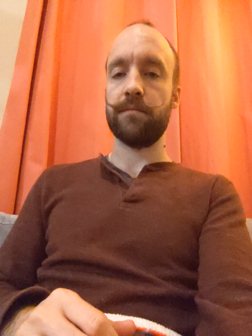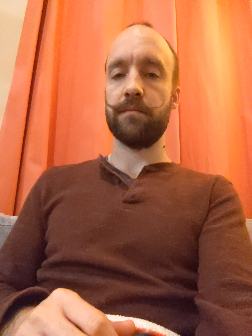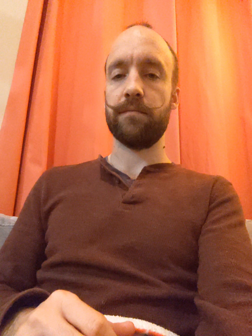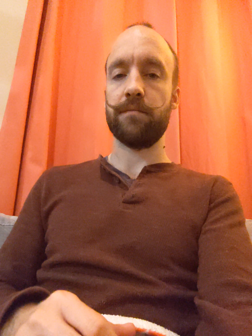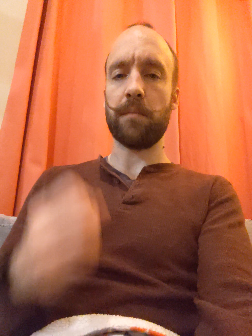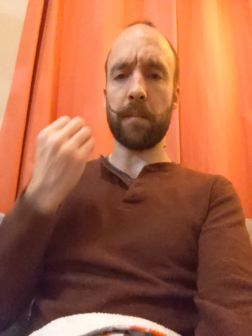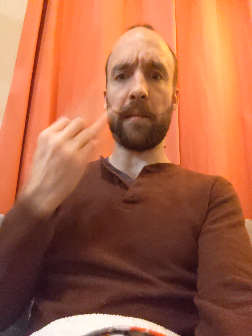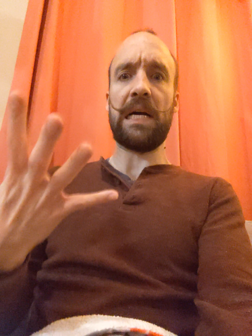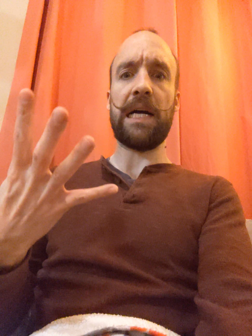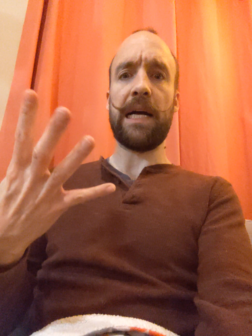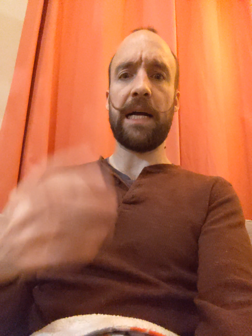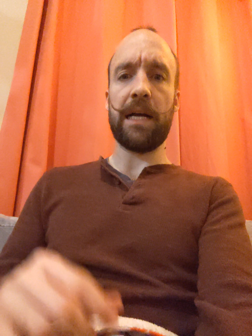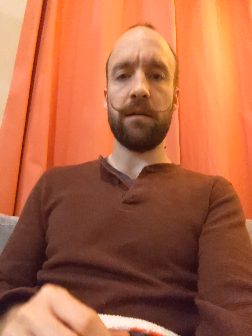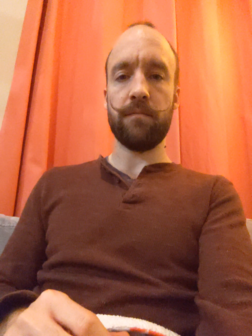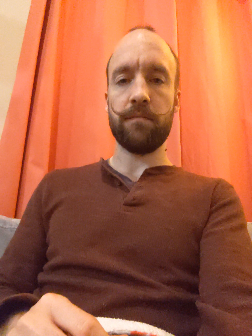many